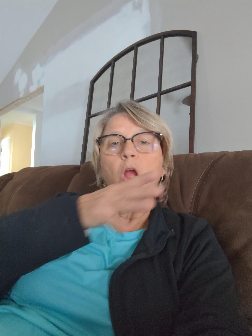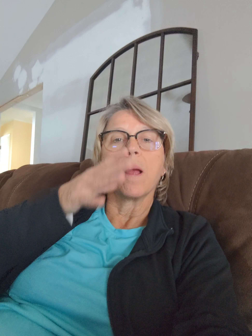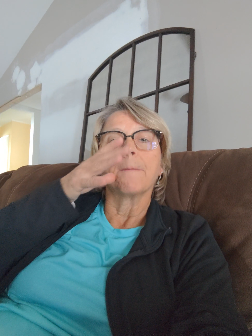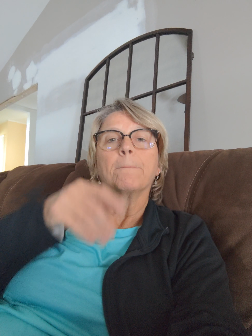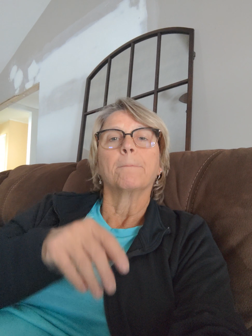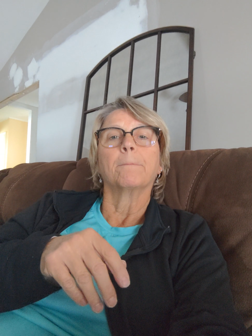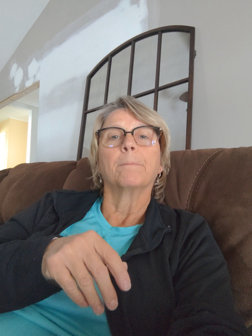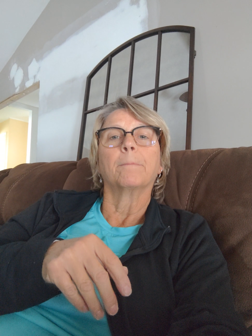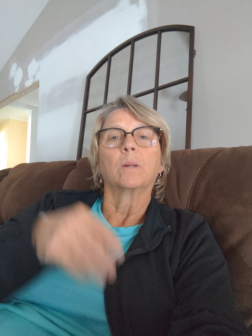farm